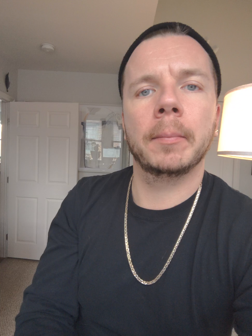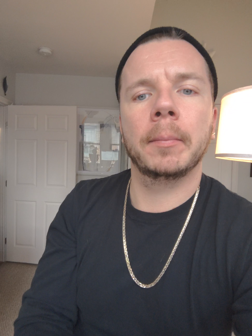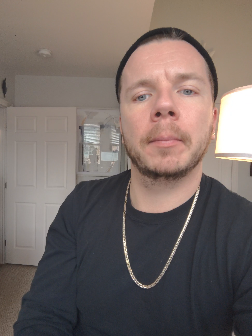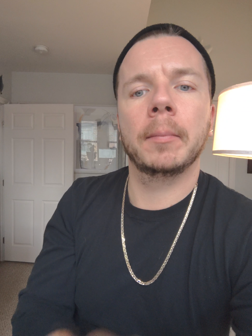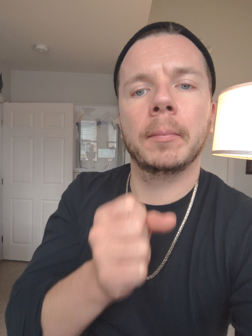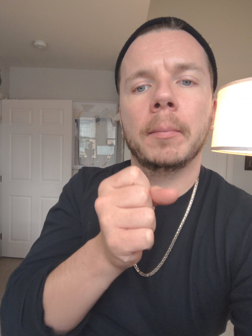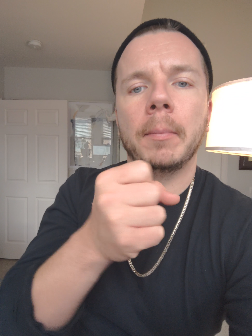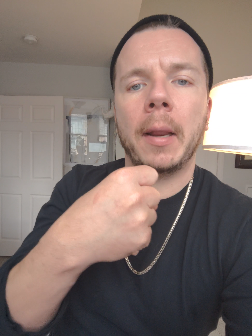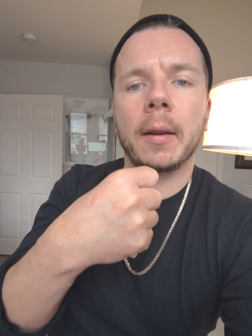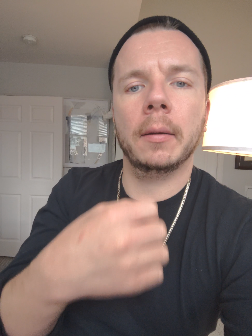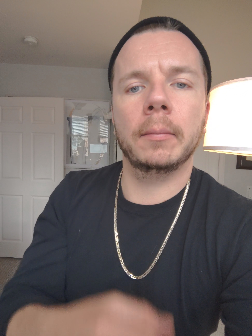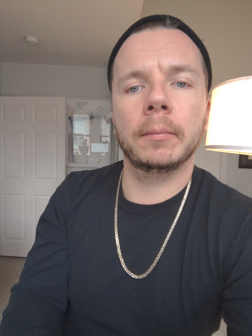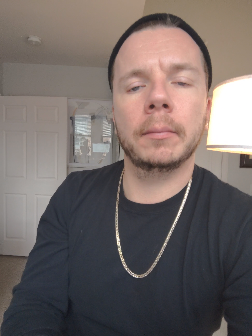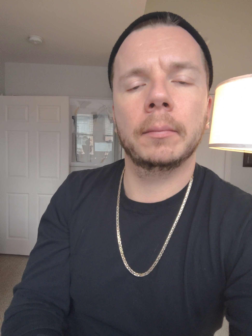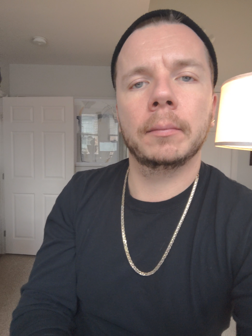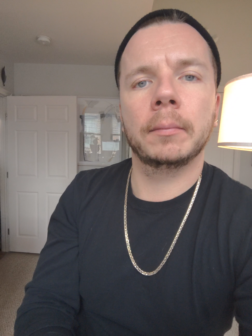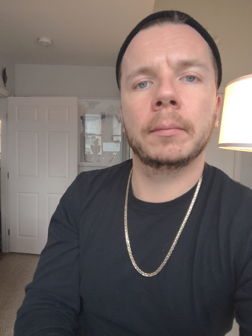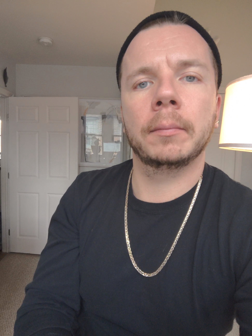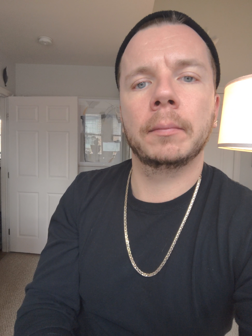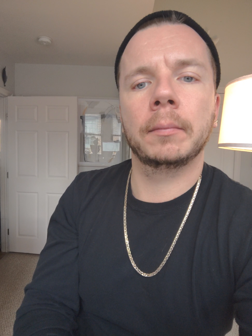make